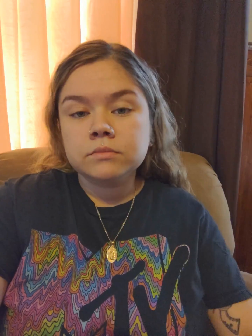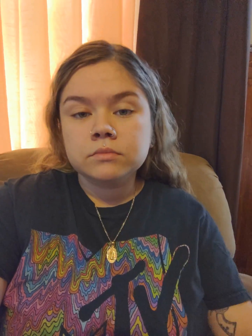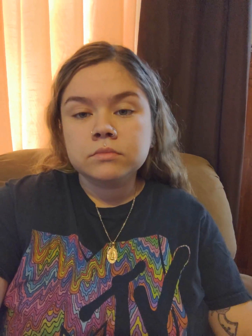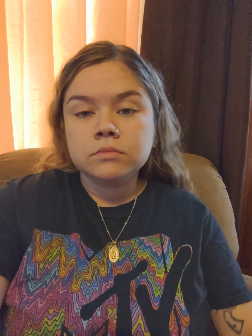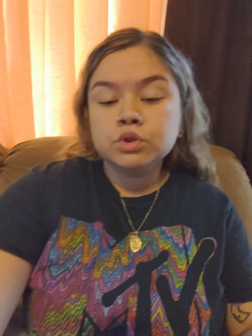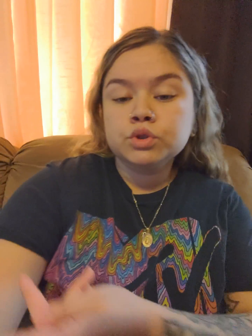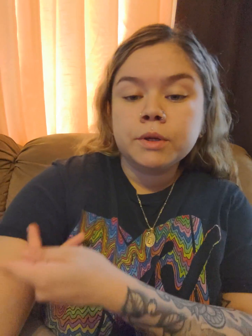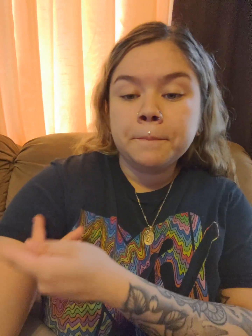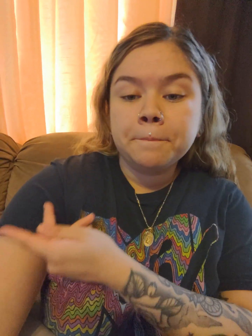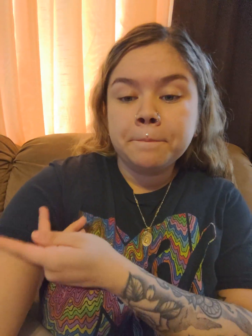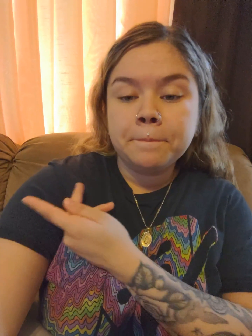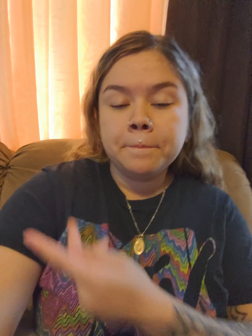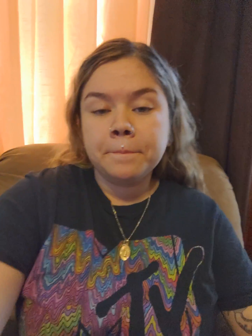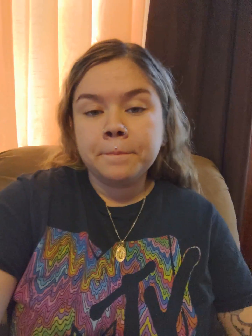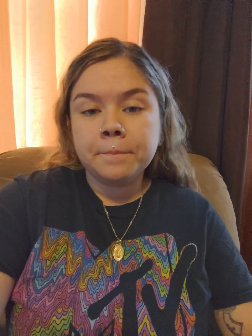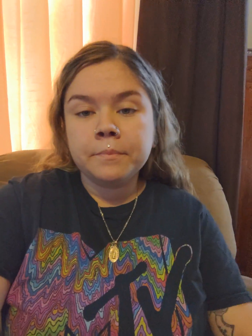sheep